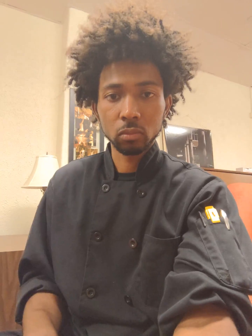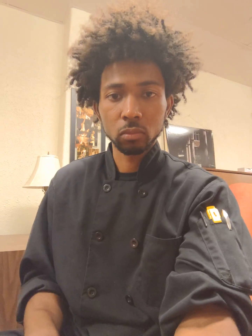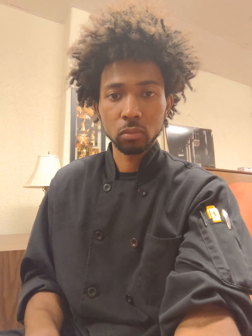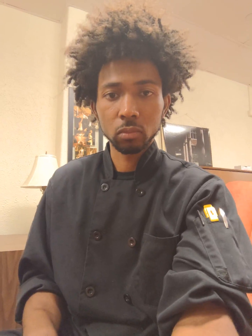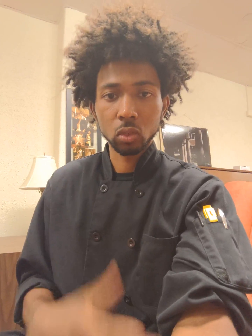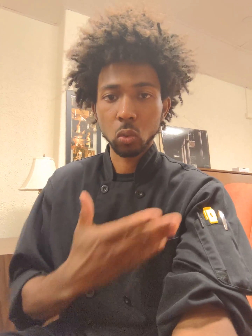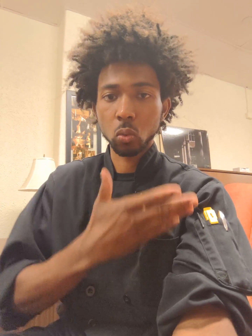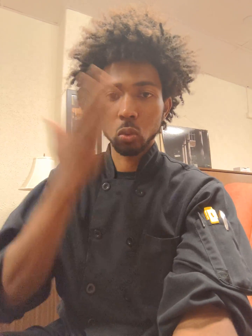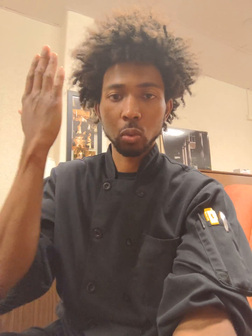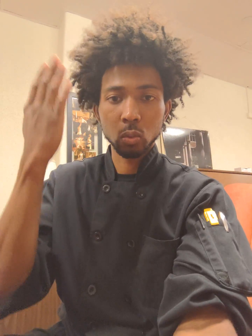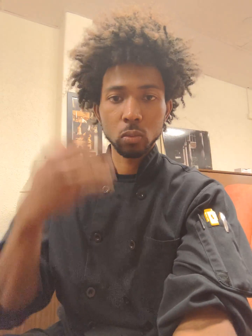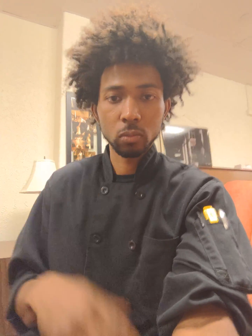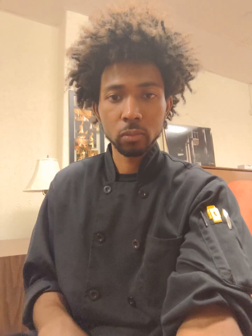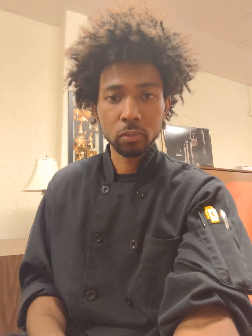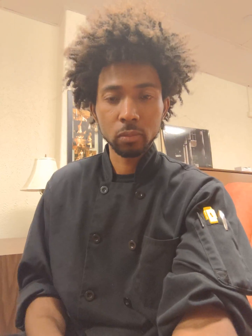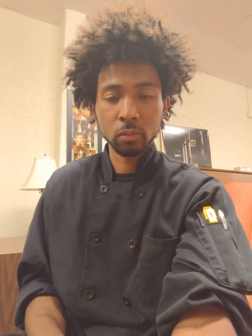all gone